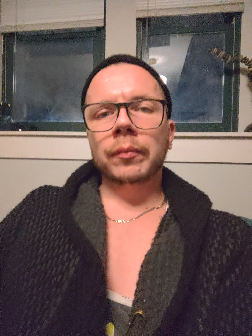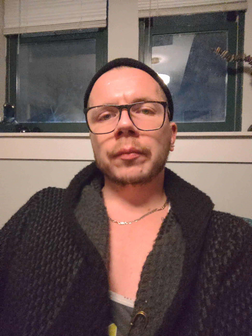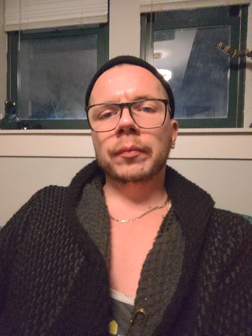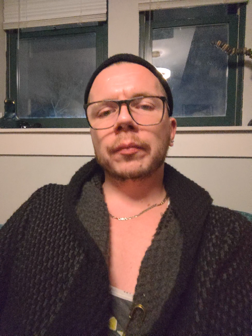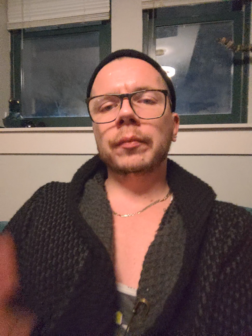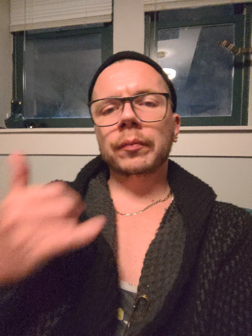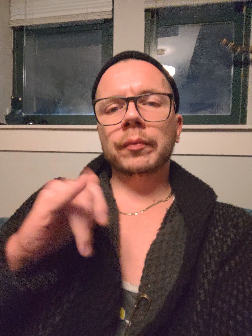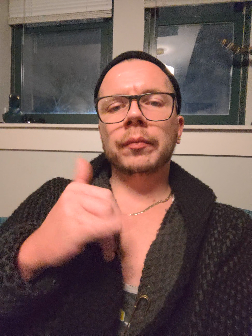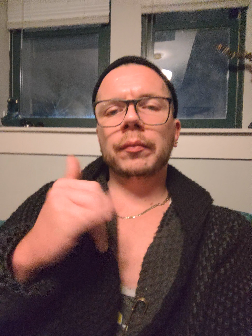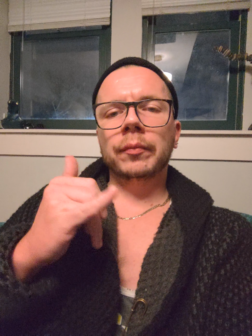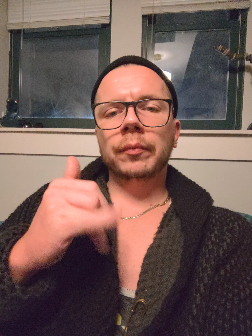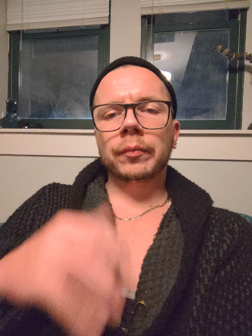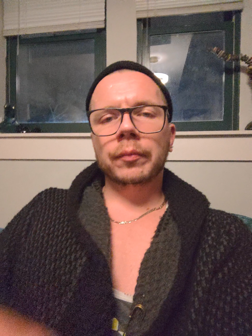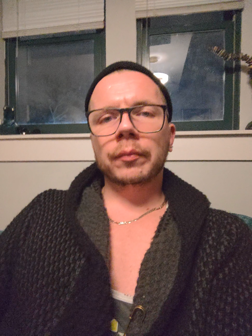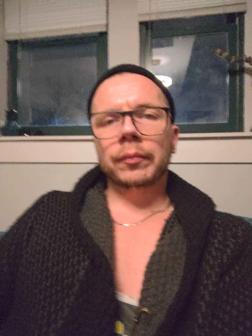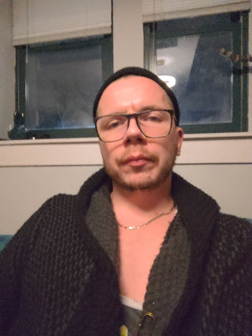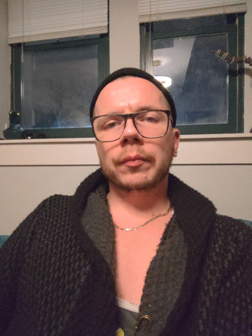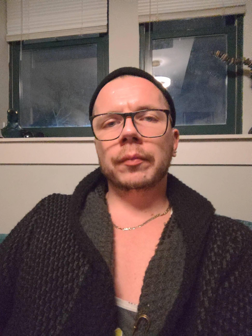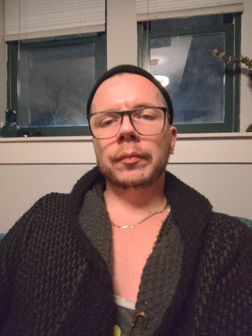yellow